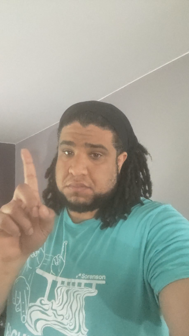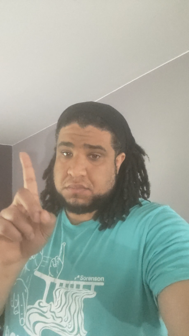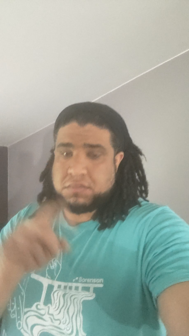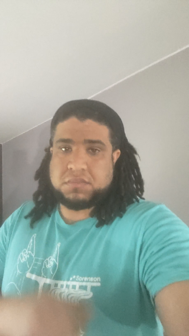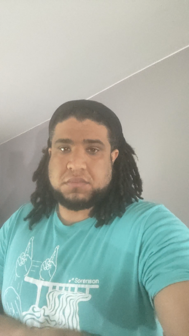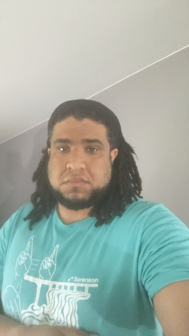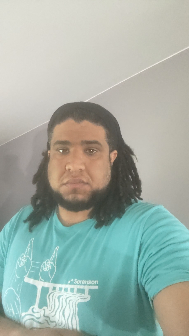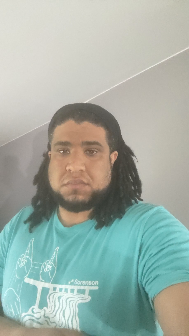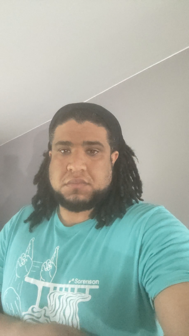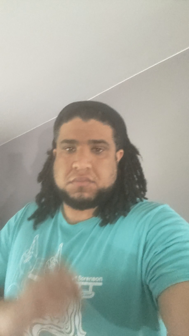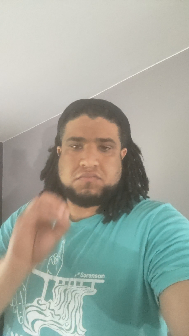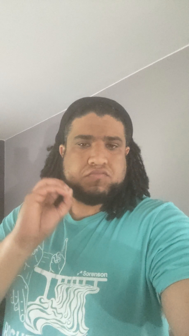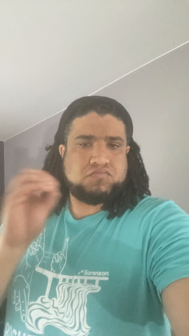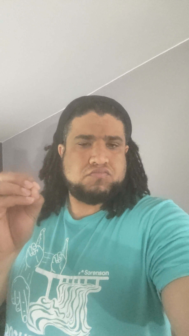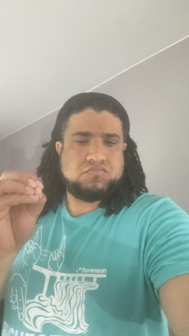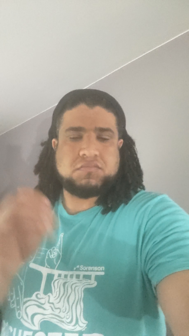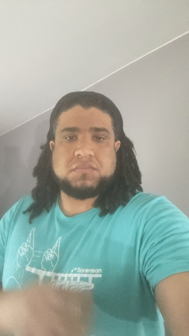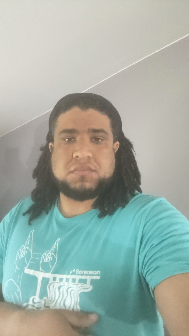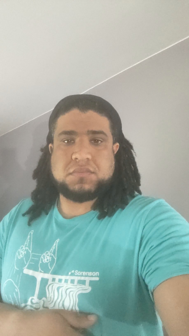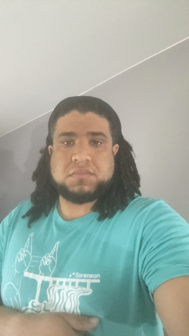none